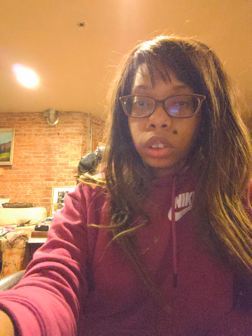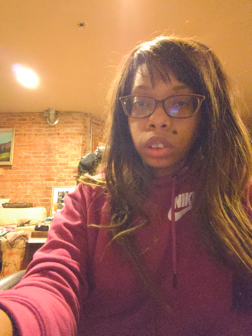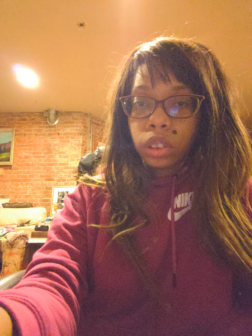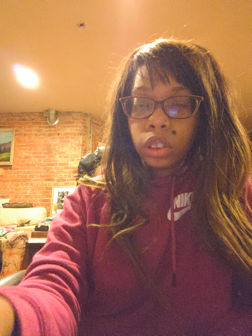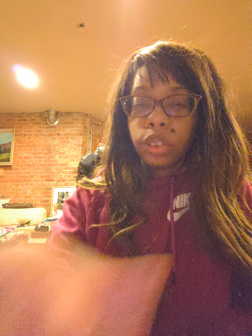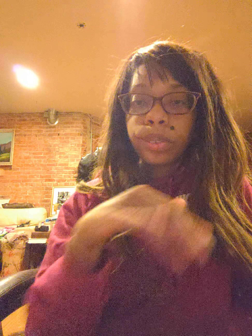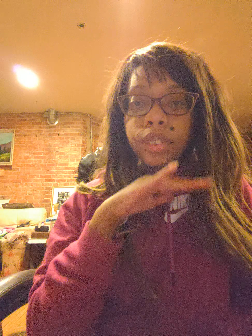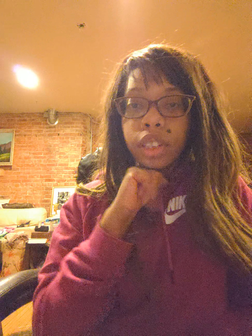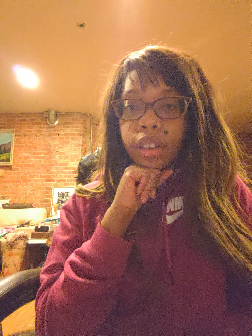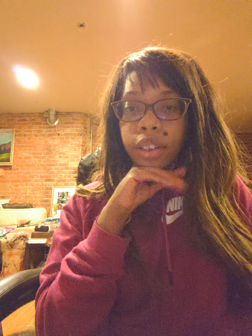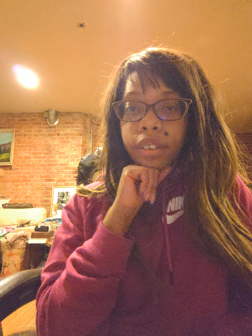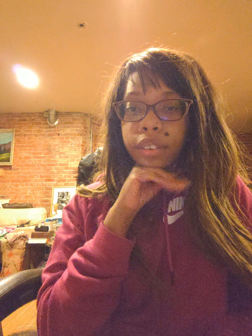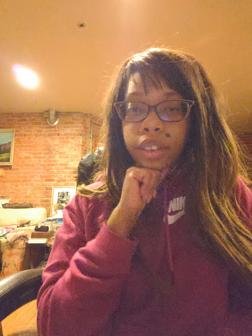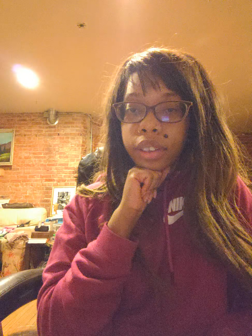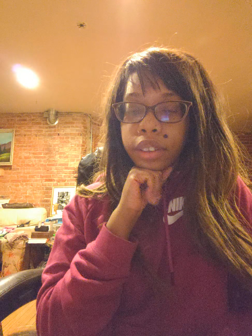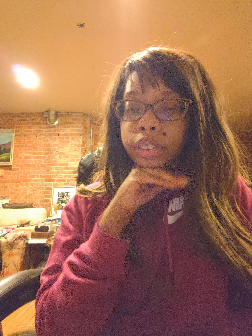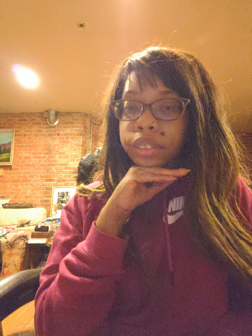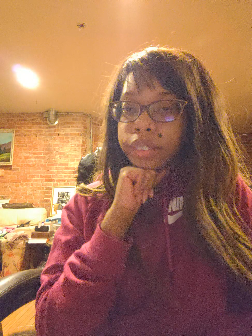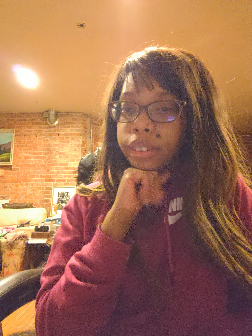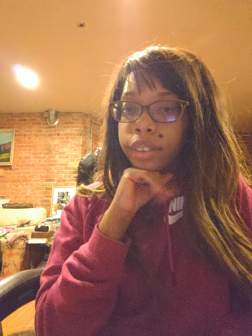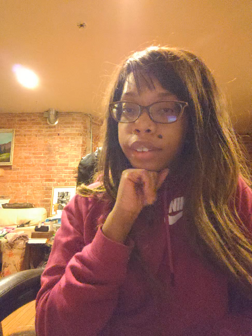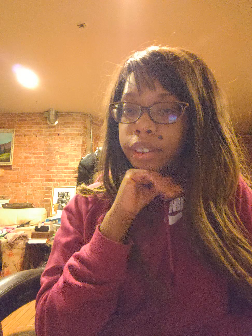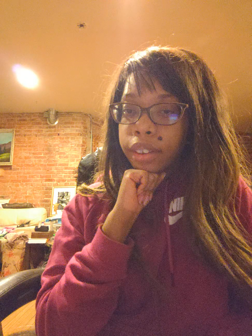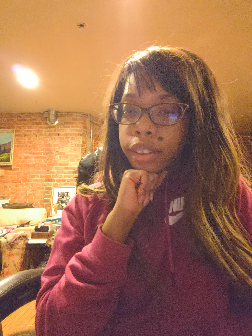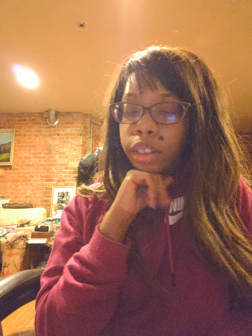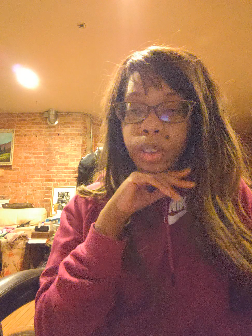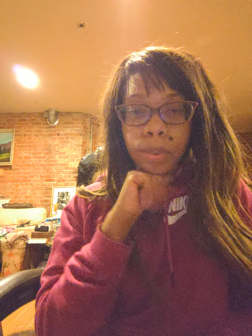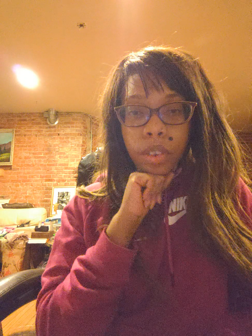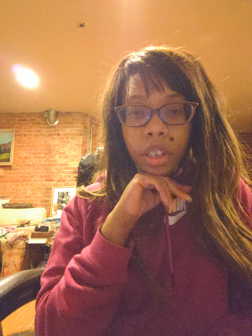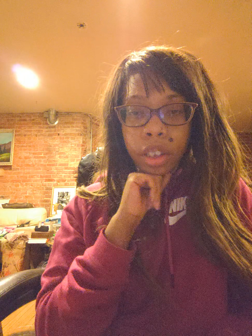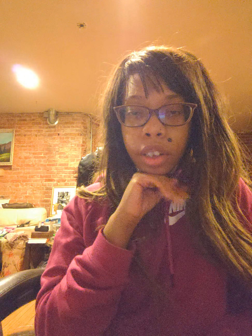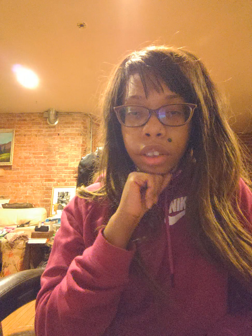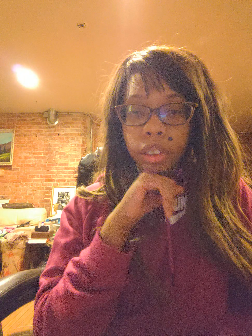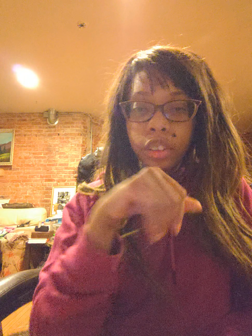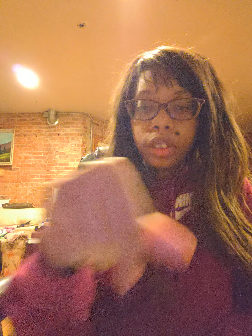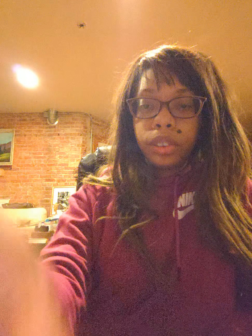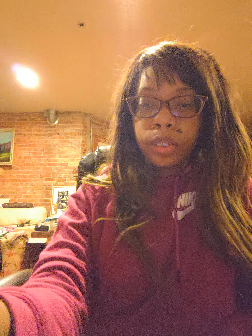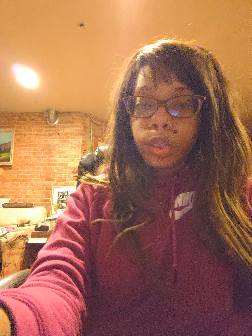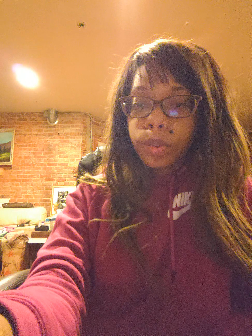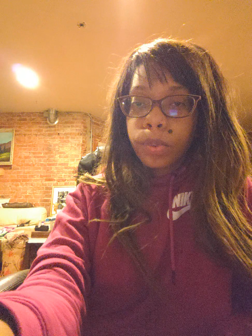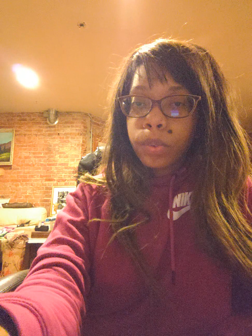pig